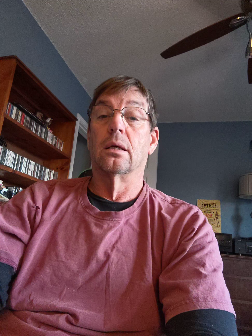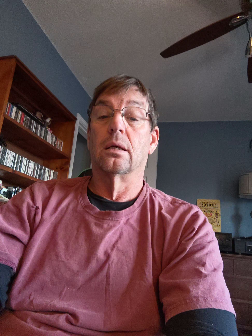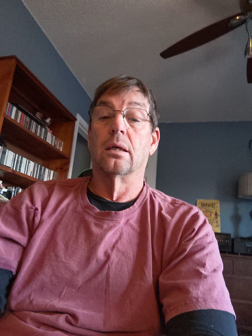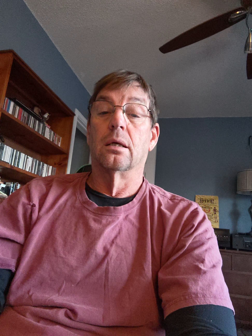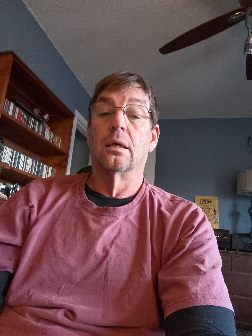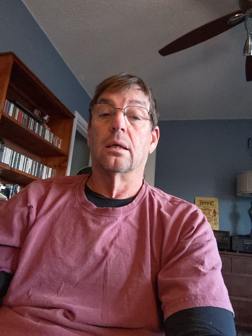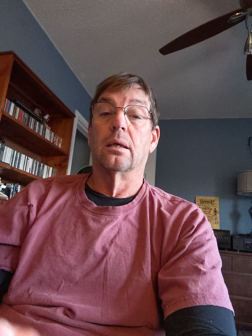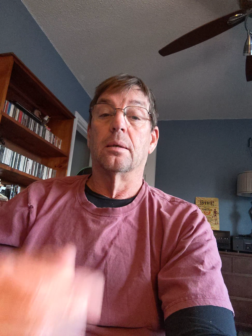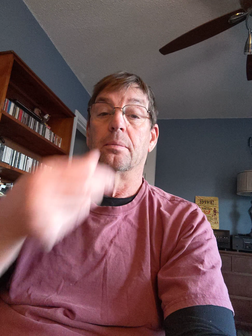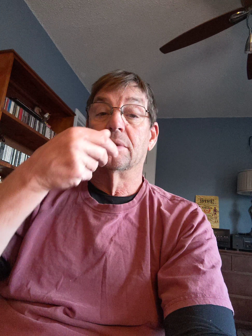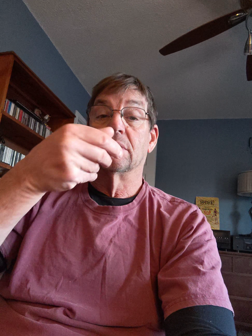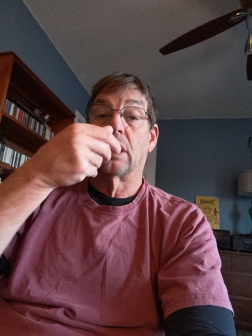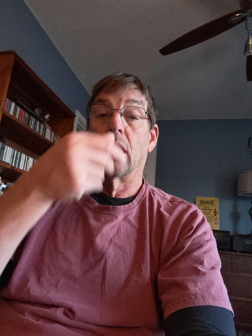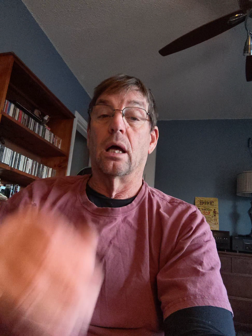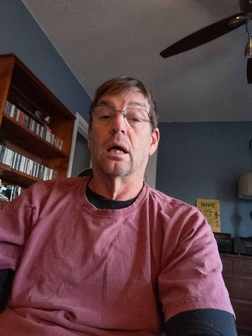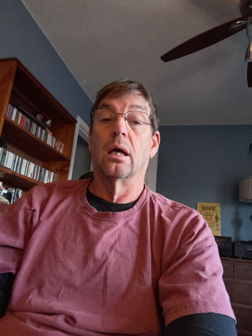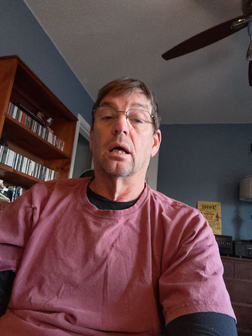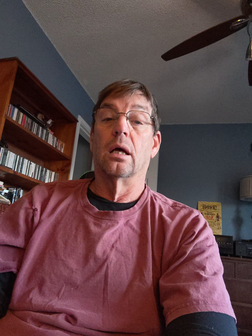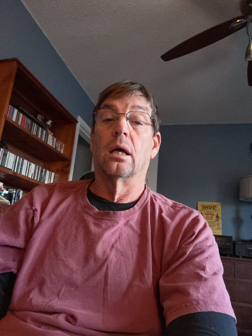pizza